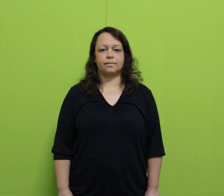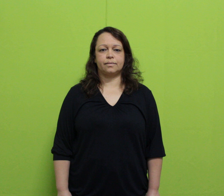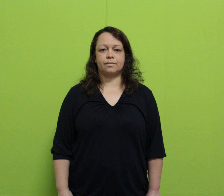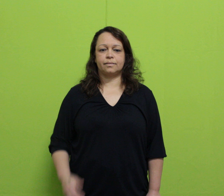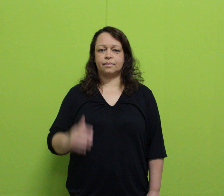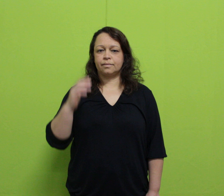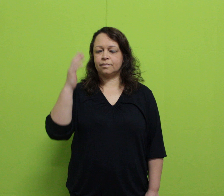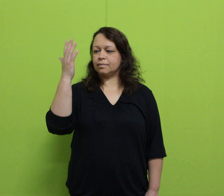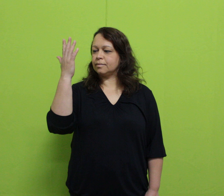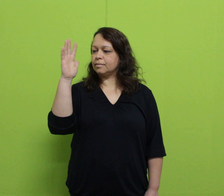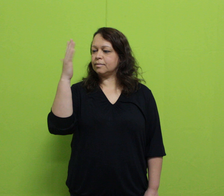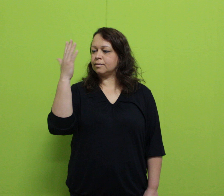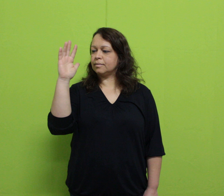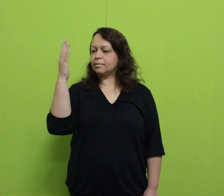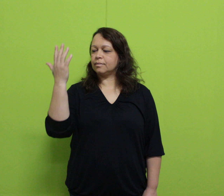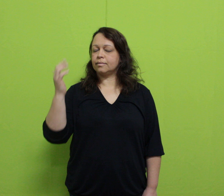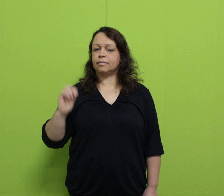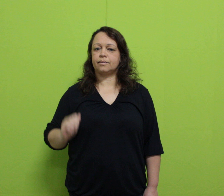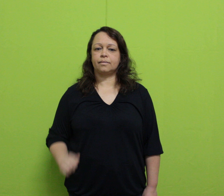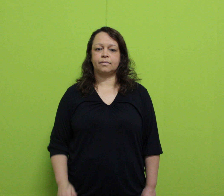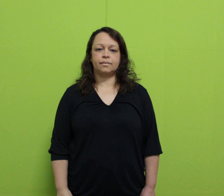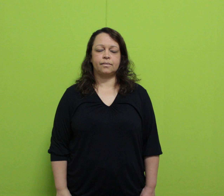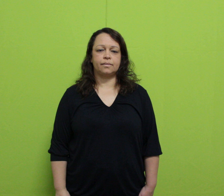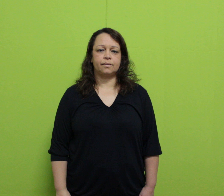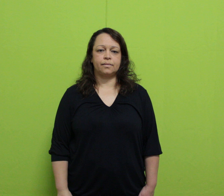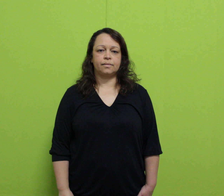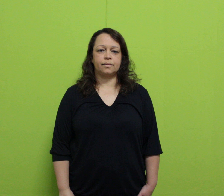espelho